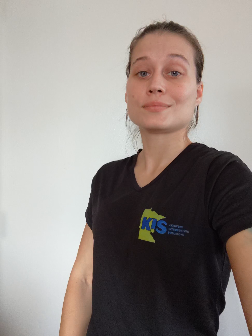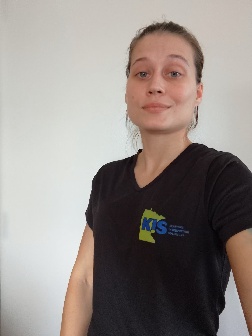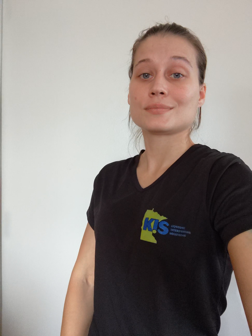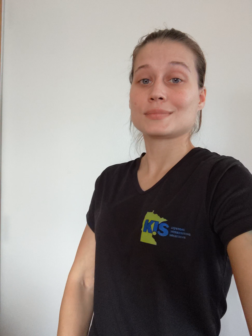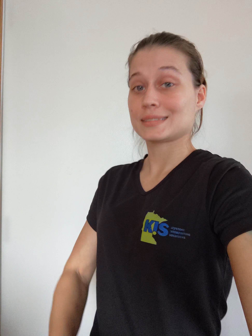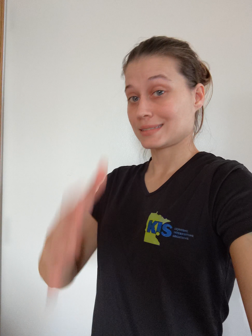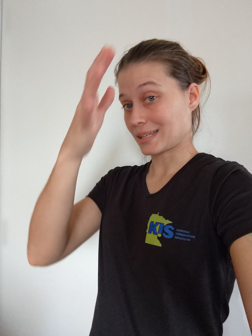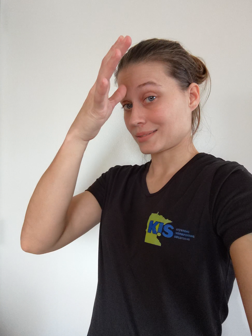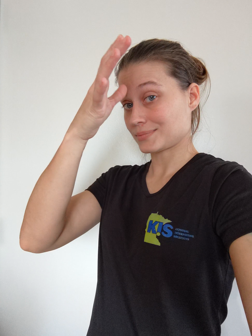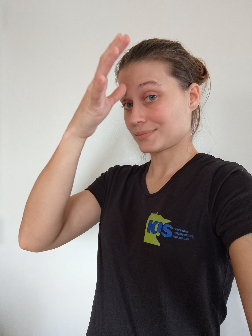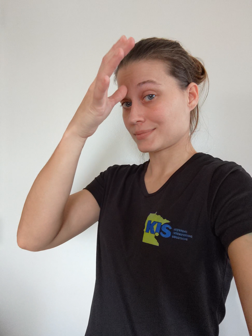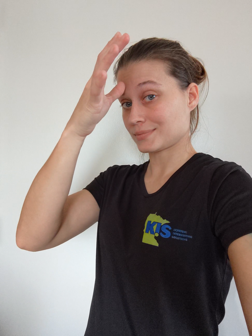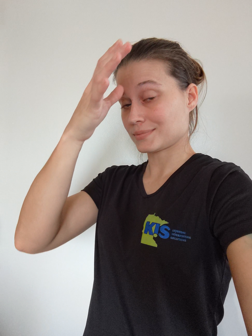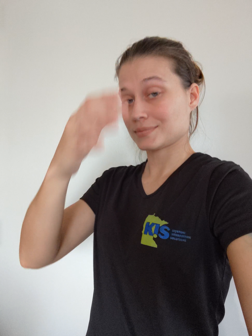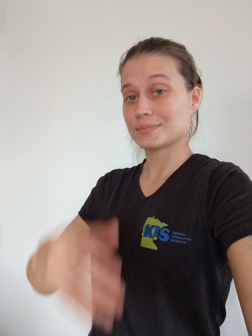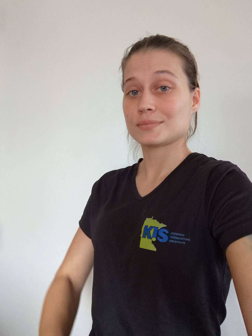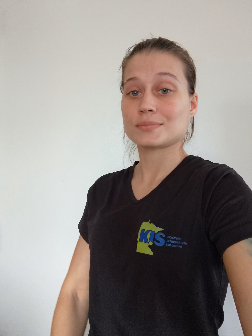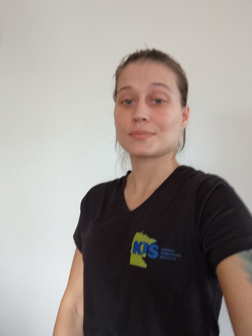dad